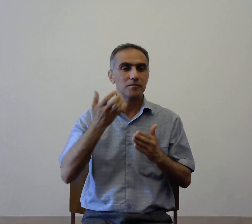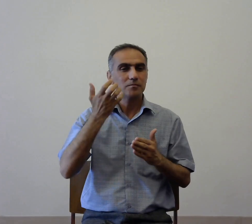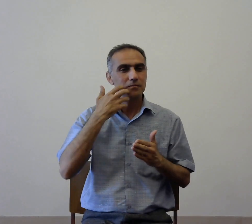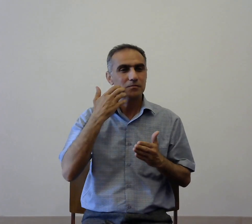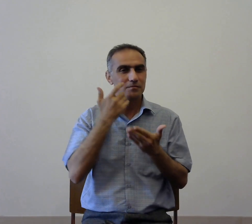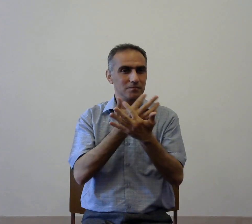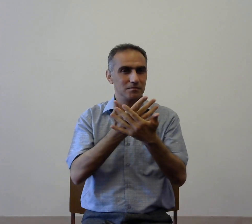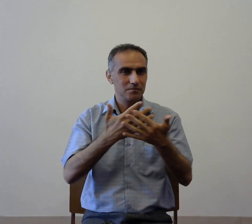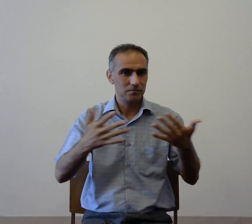ərzaq